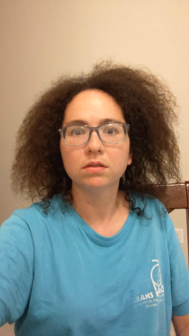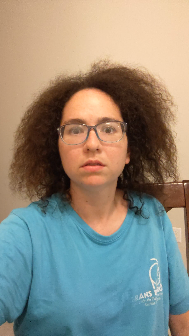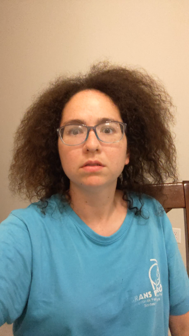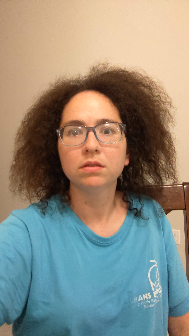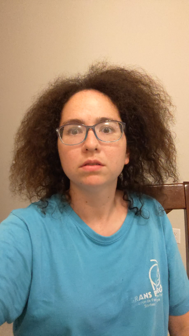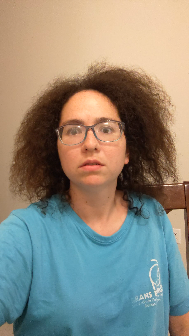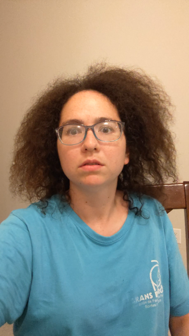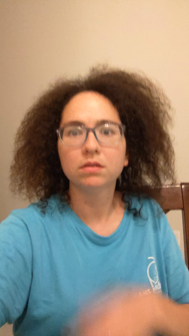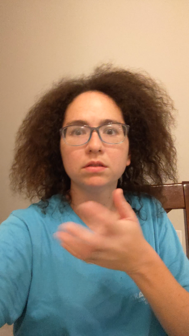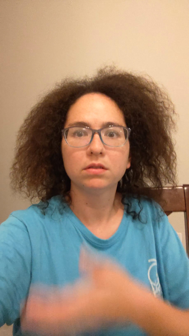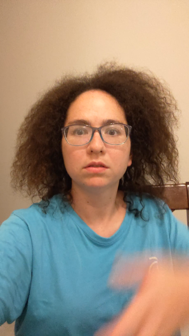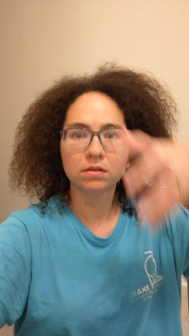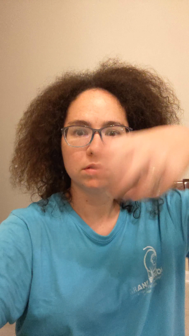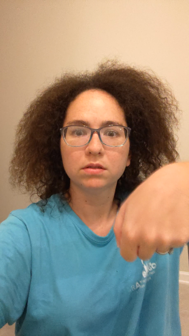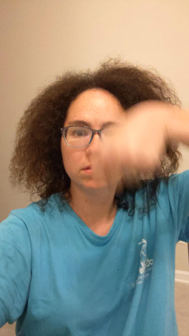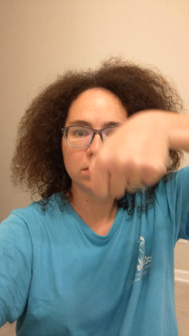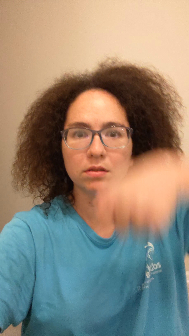bucket